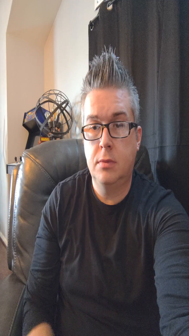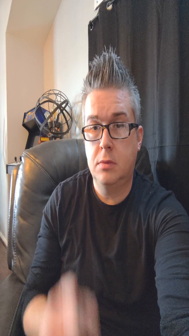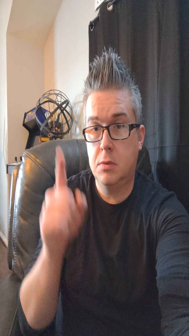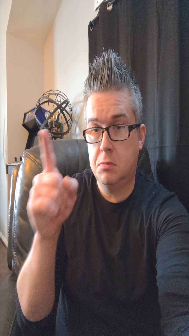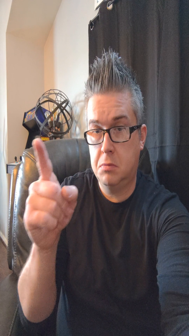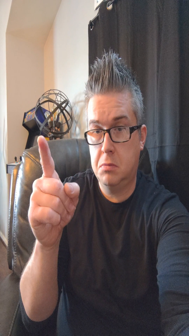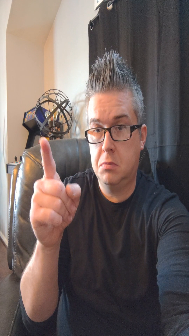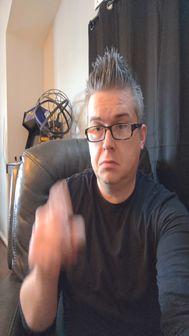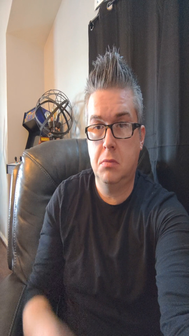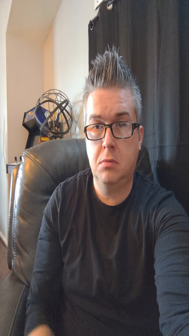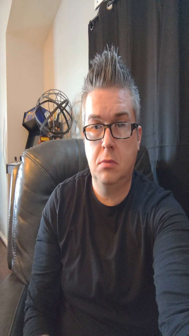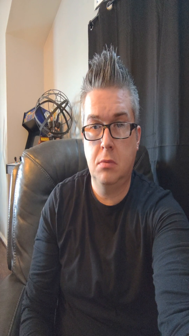he/she/it